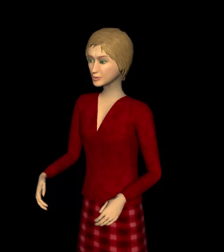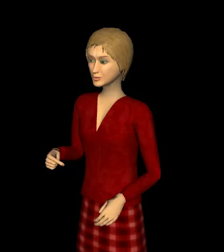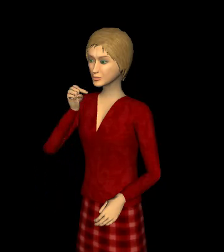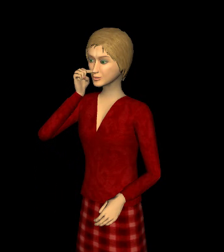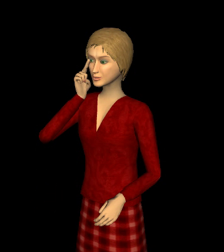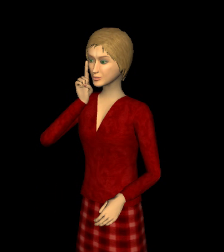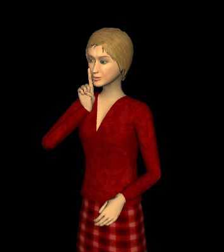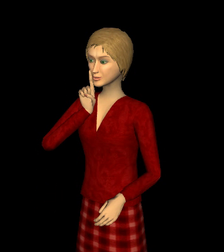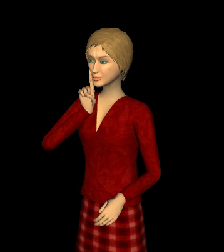ماي